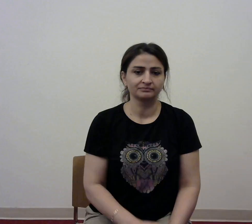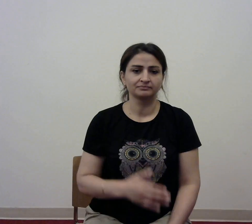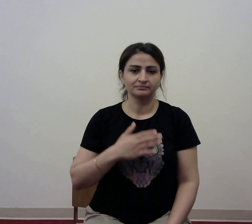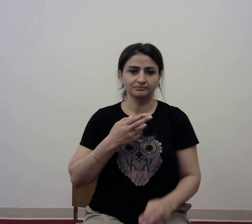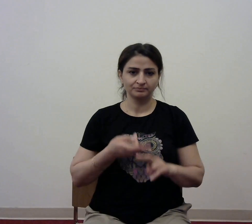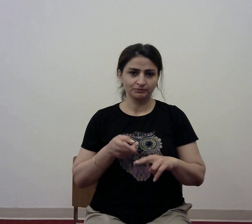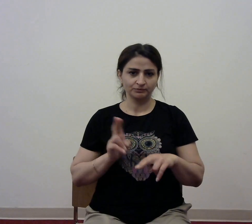bu